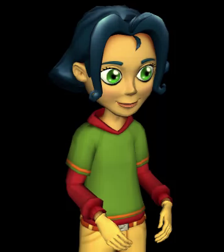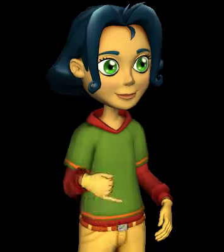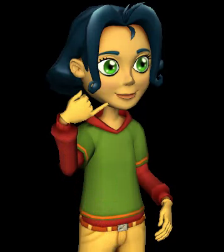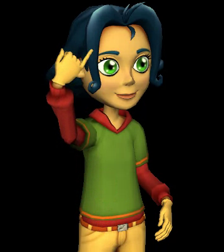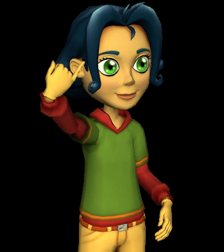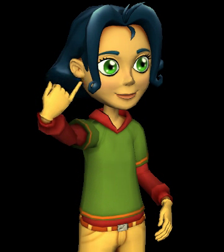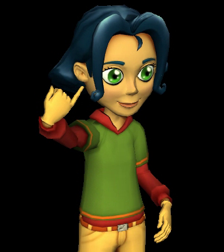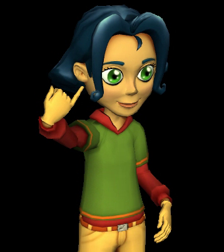فكرة